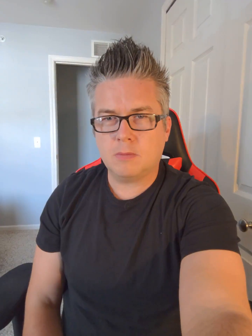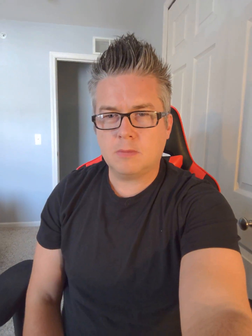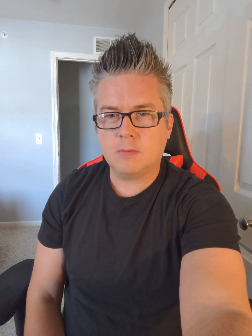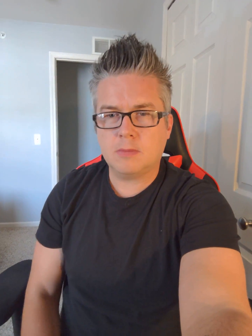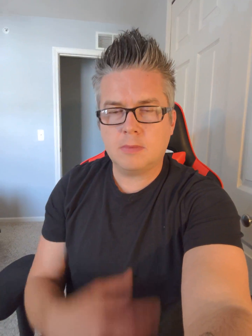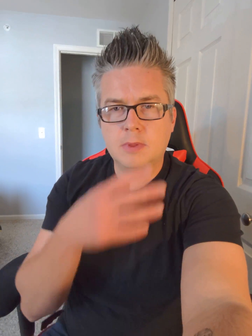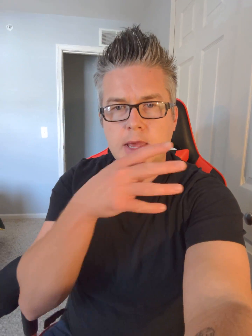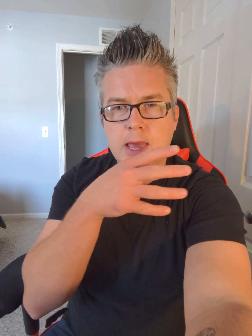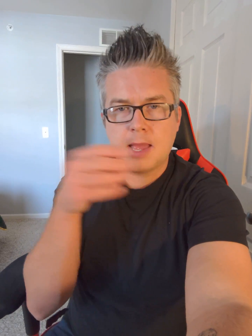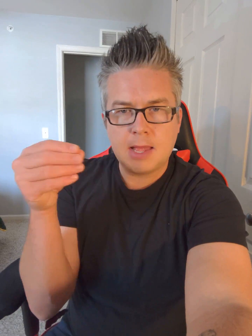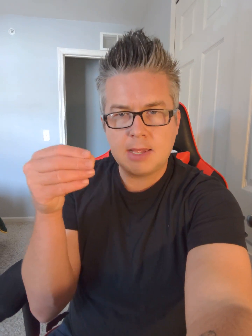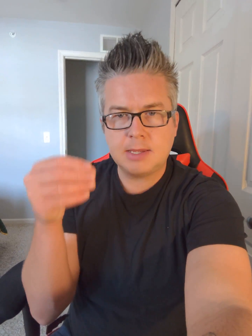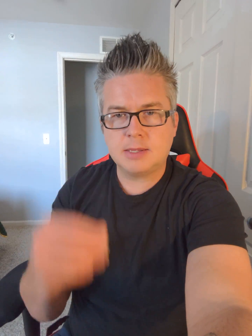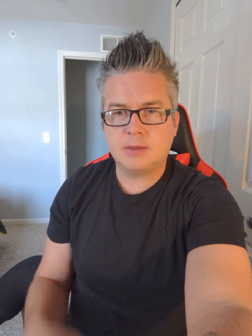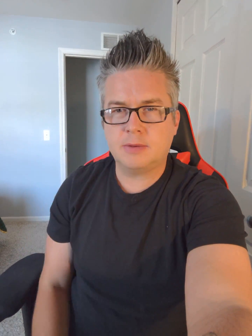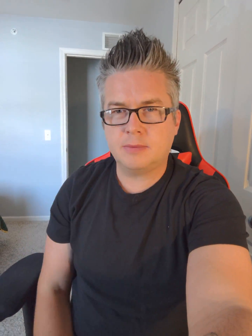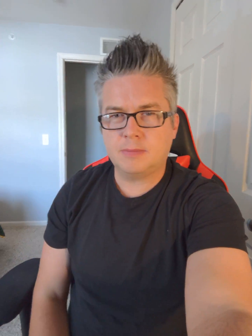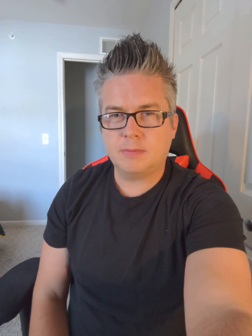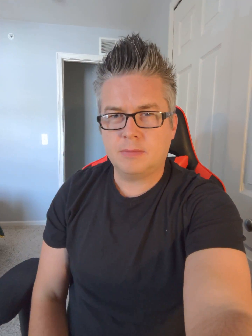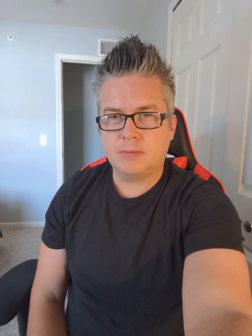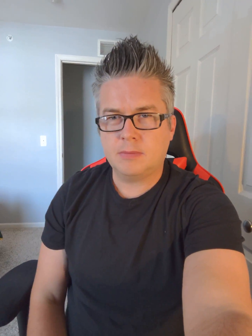and